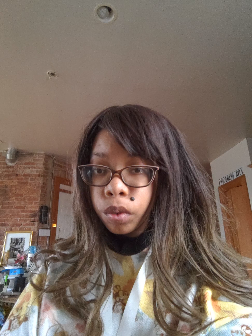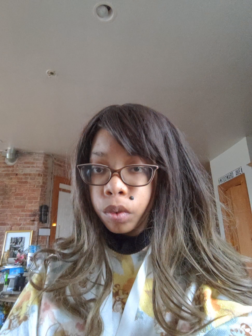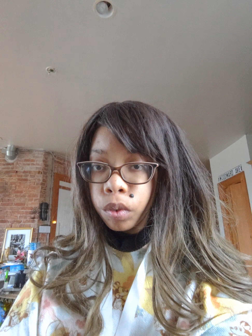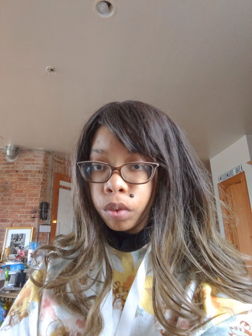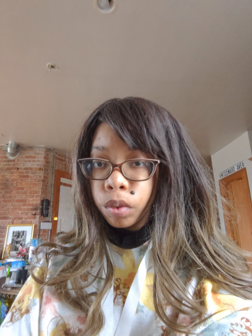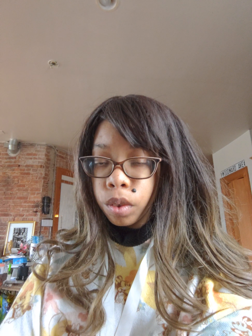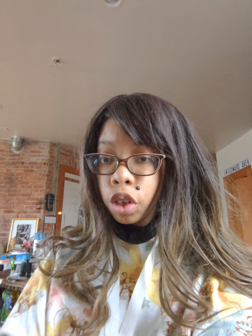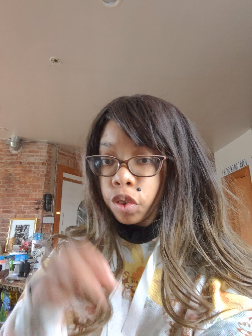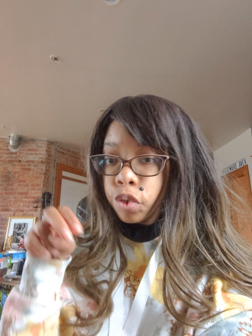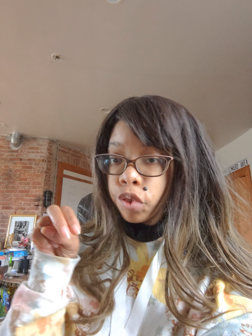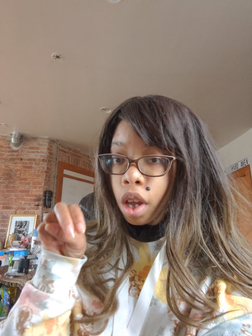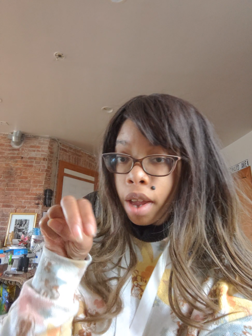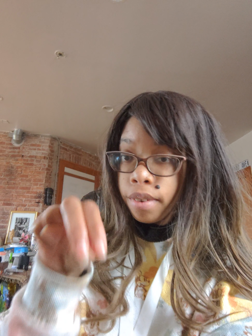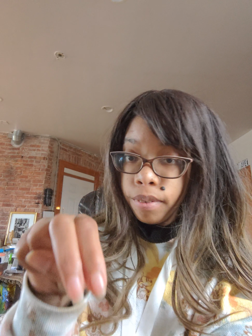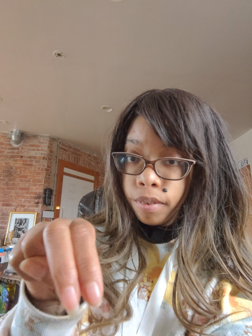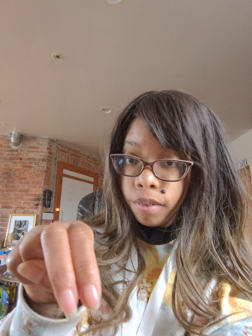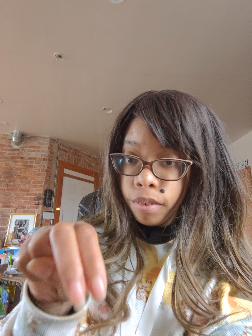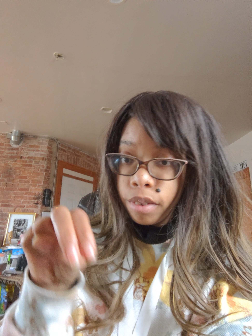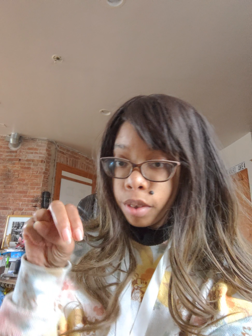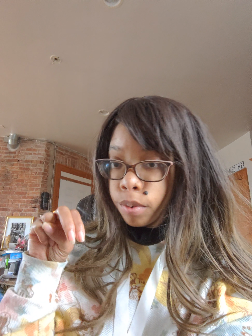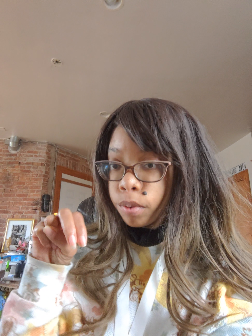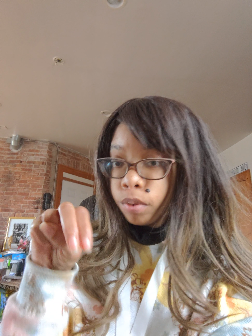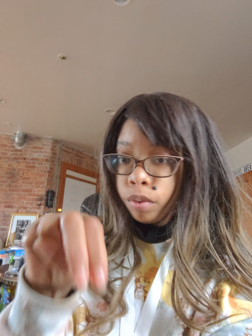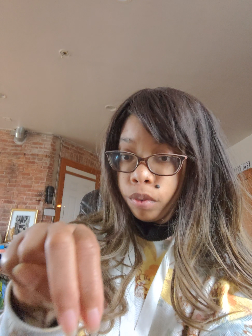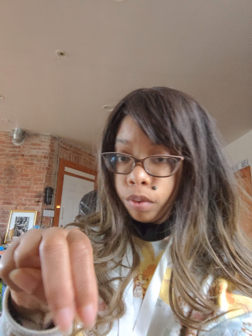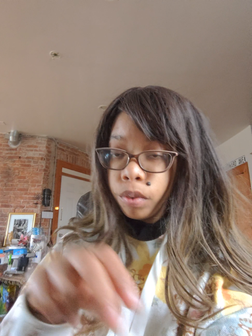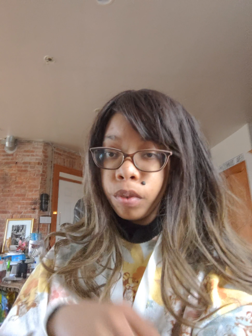ride